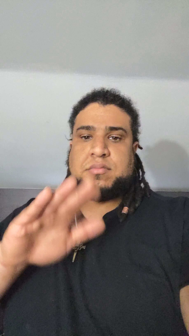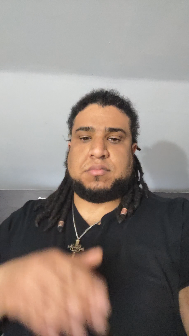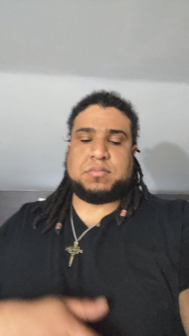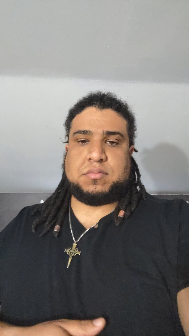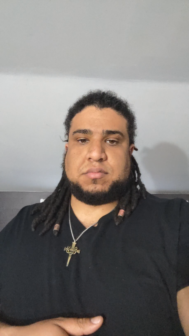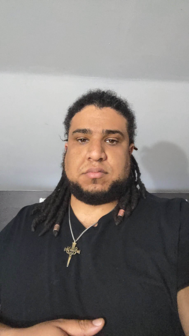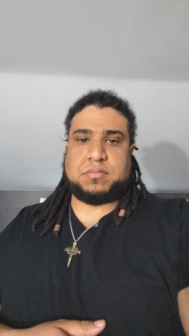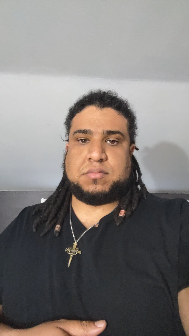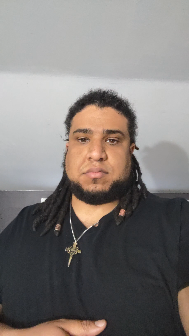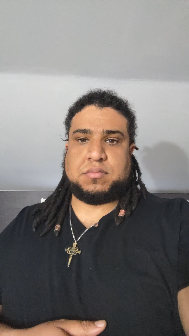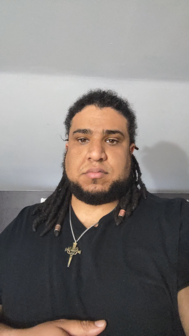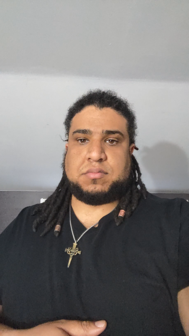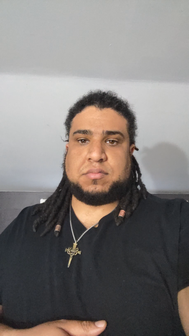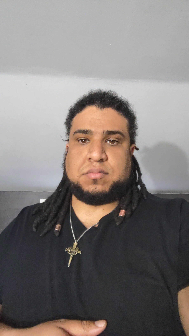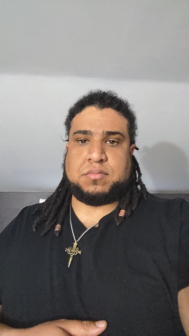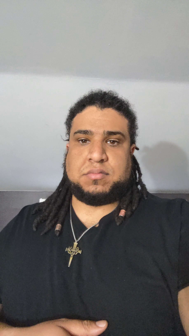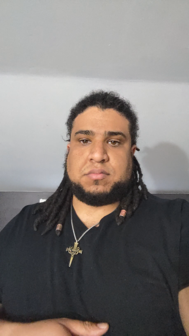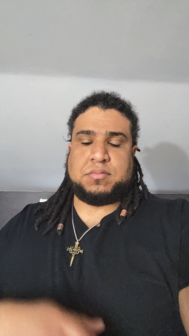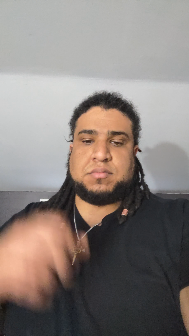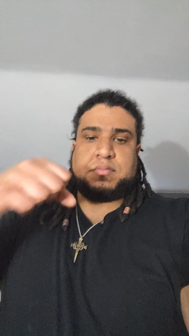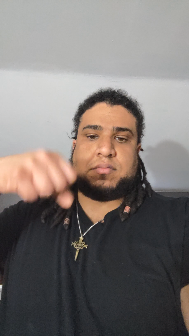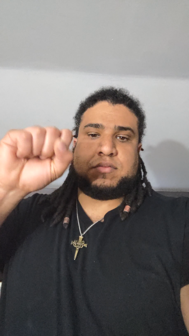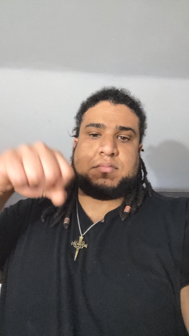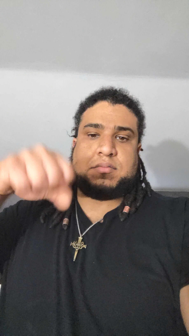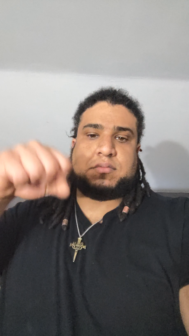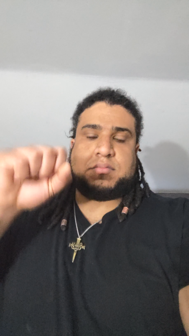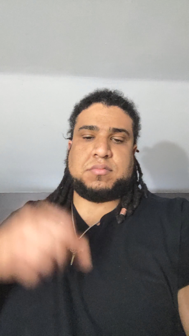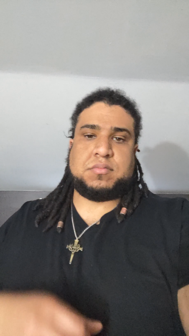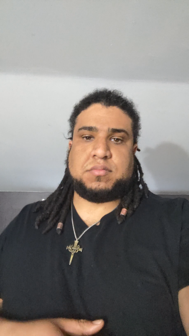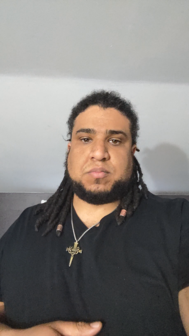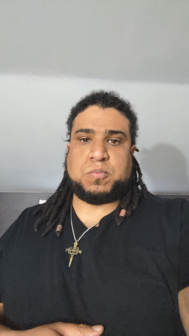motorcycle